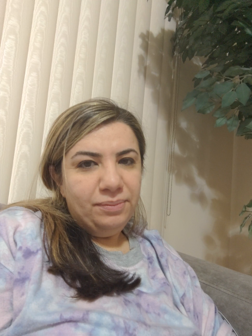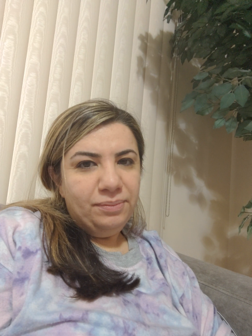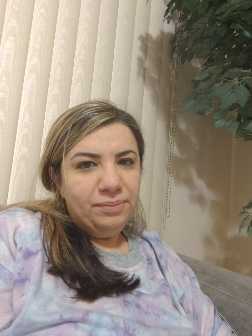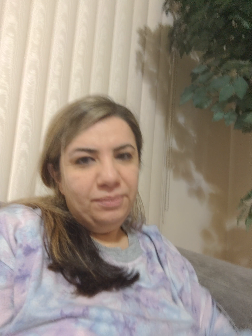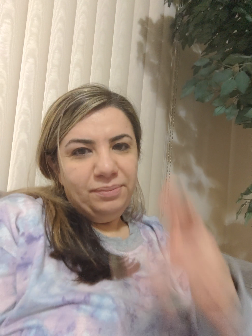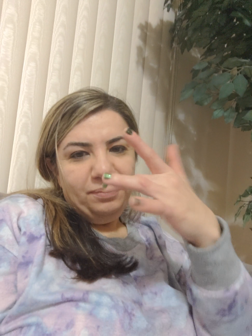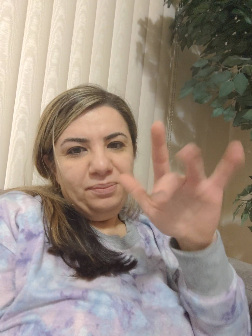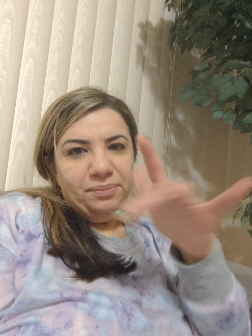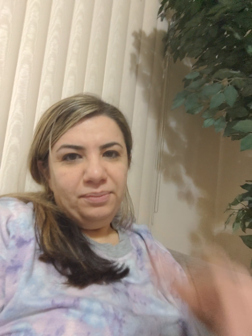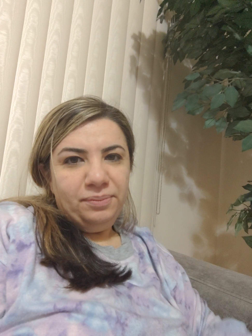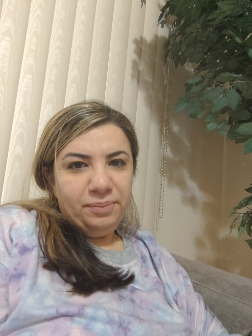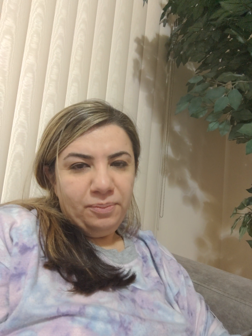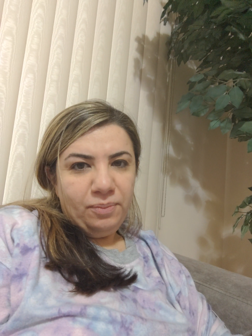empty